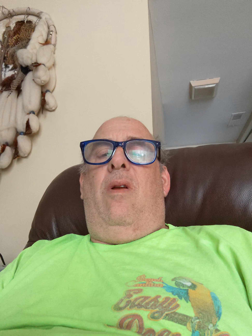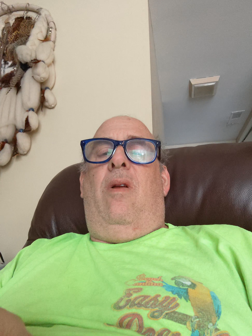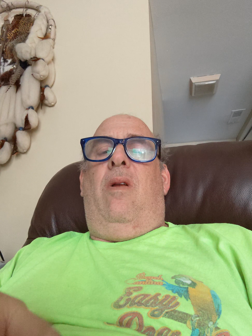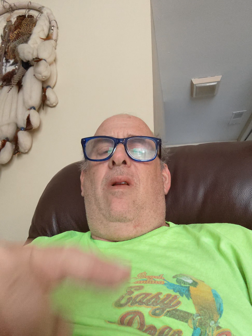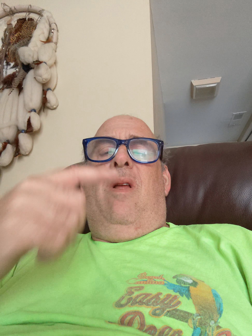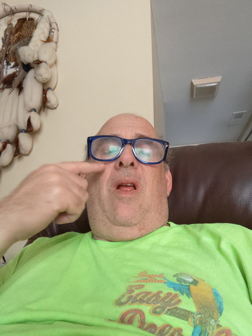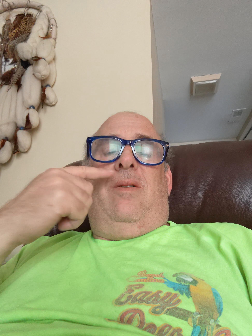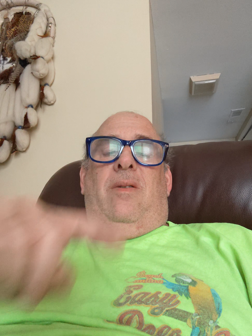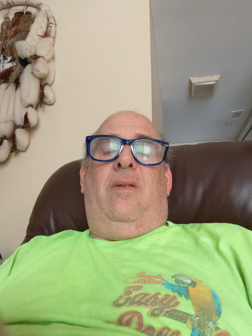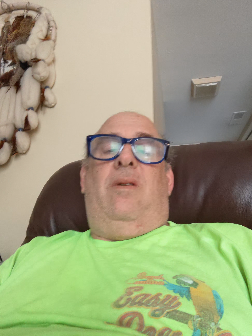eye